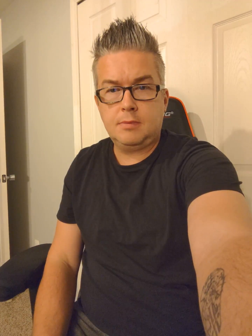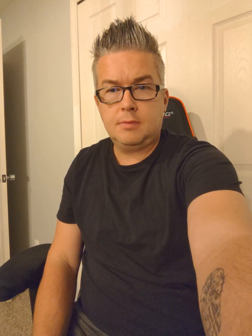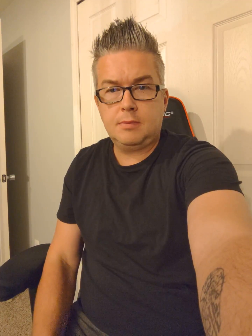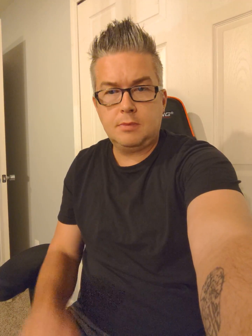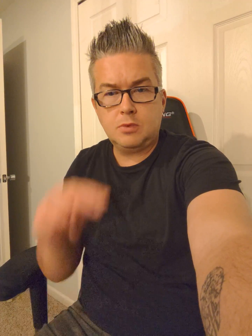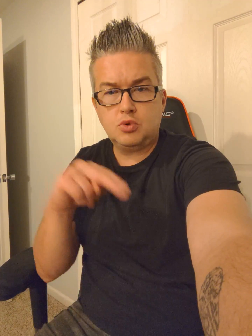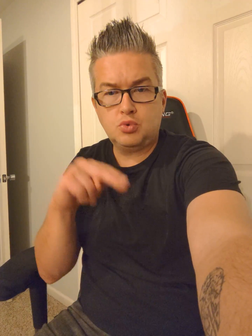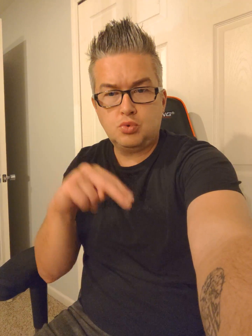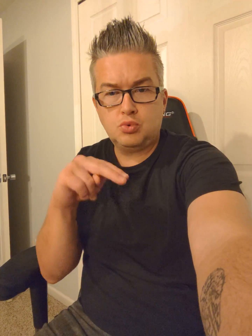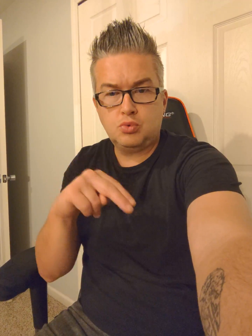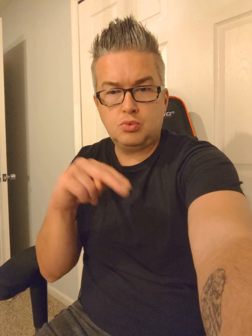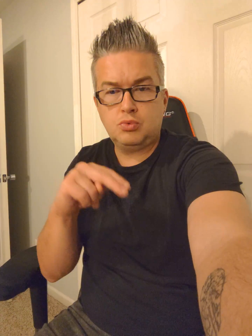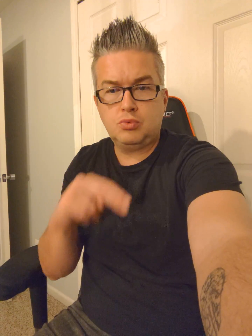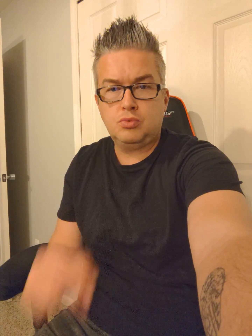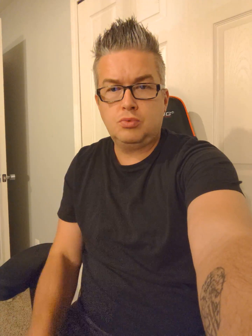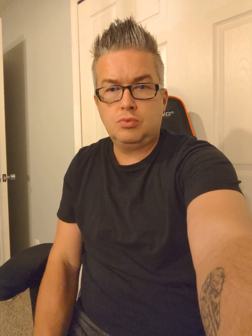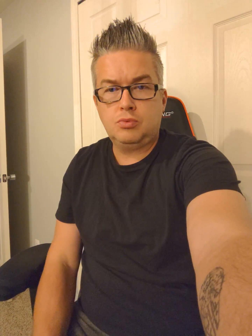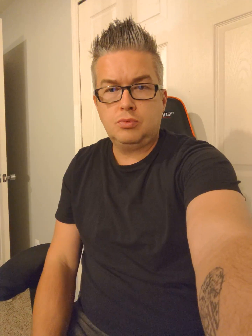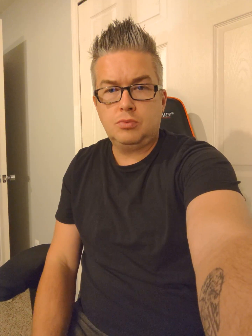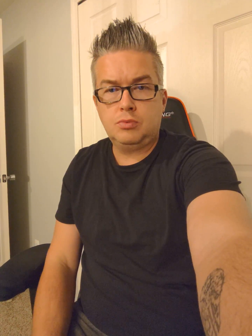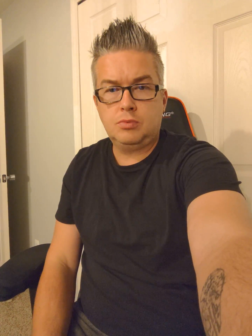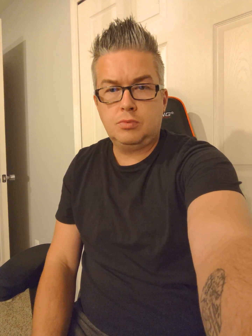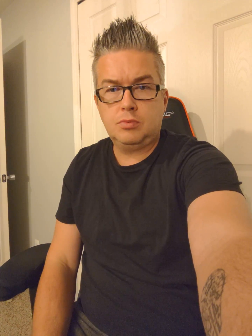nurse